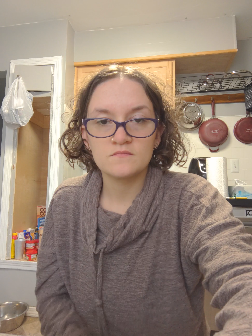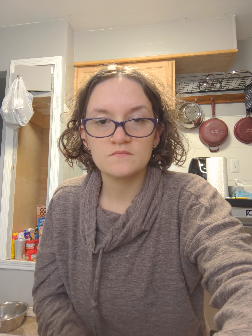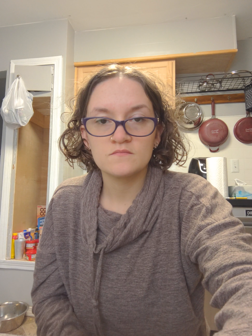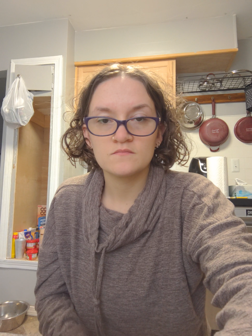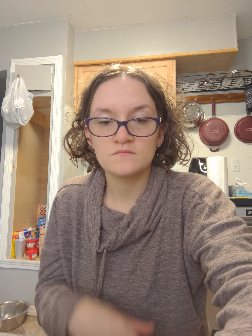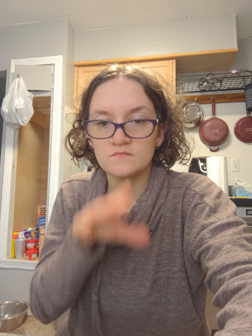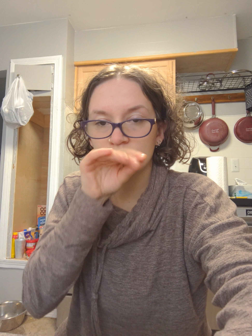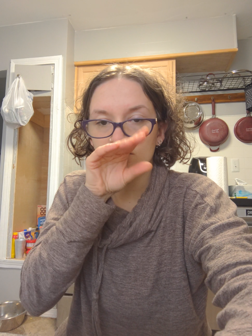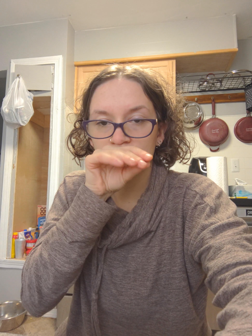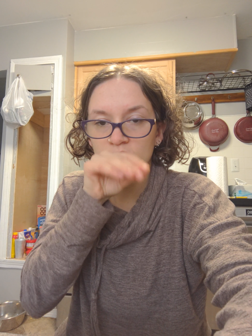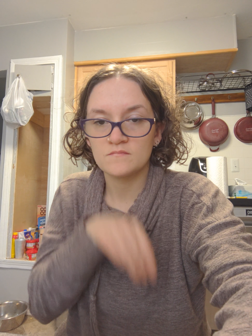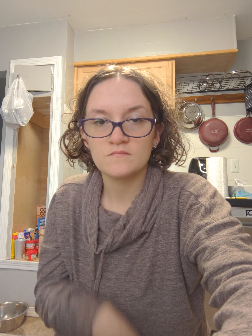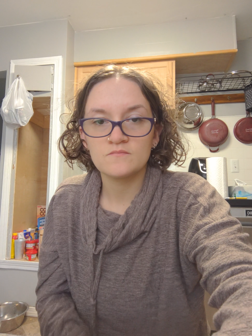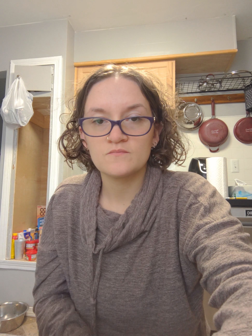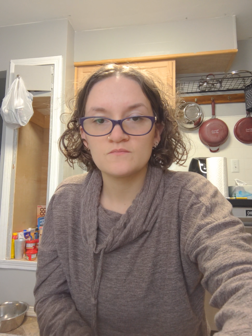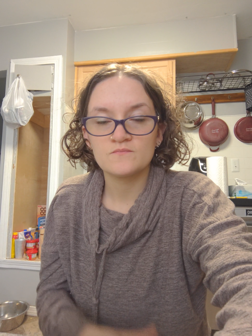goose